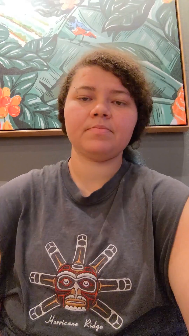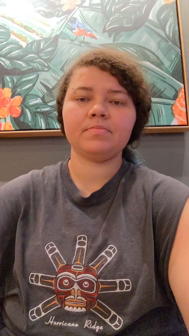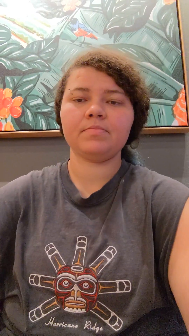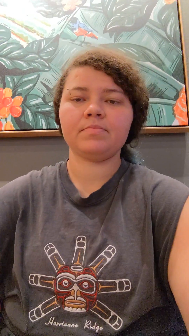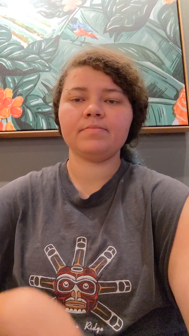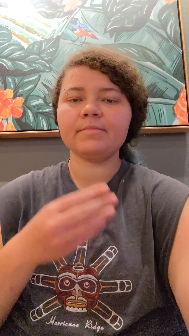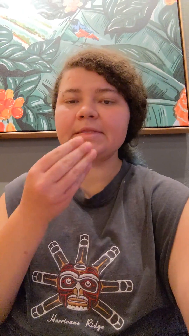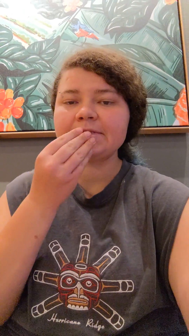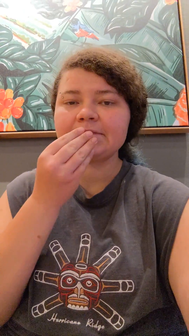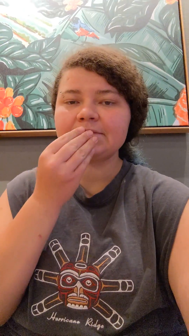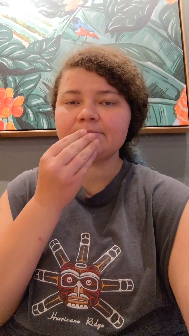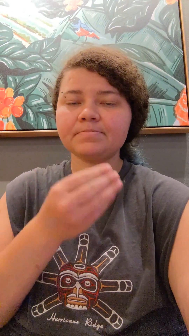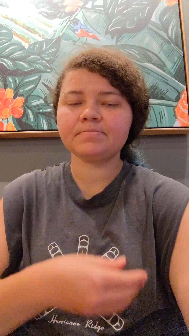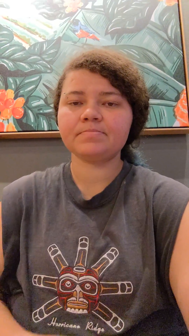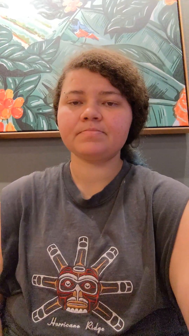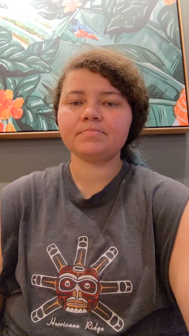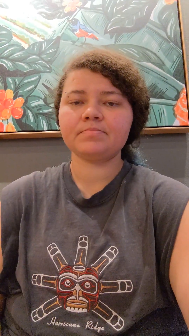eat